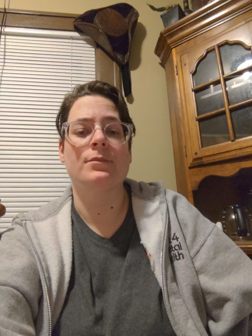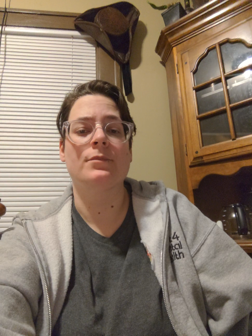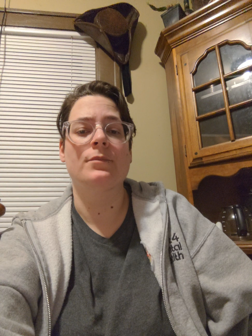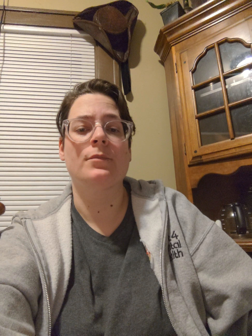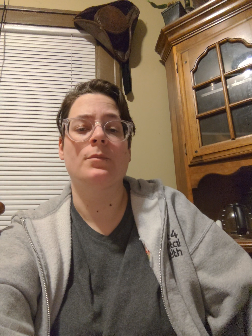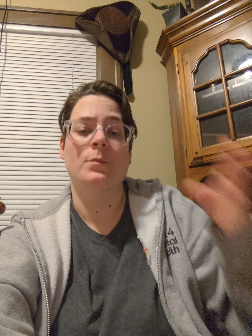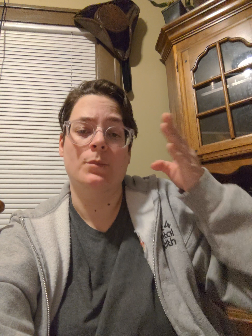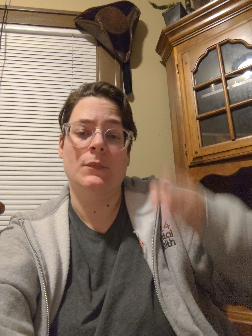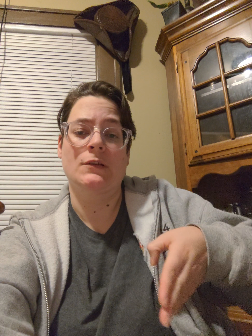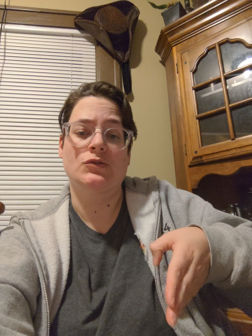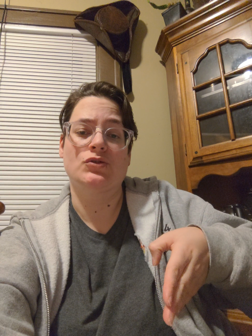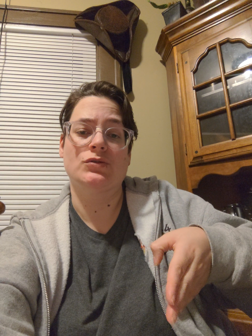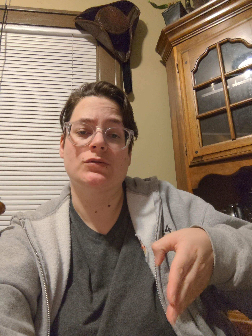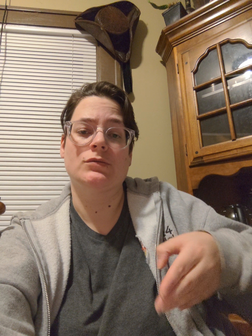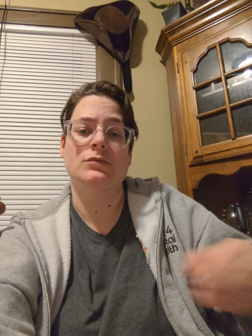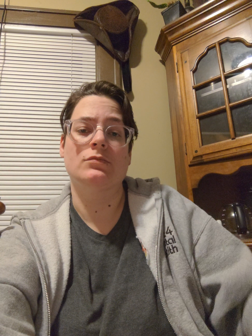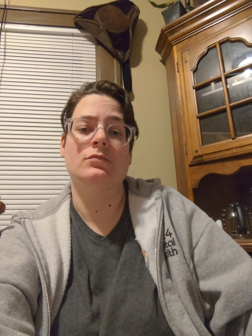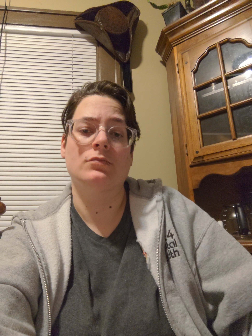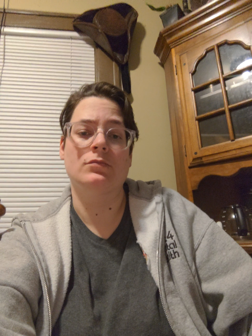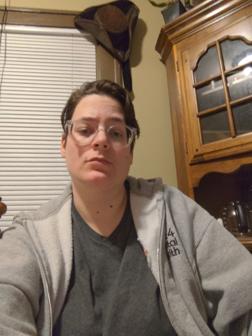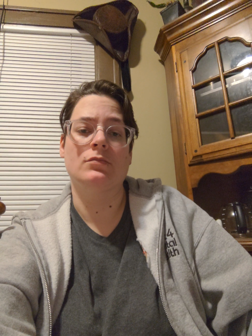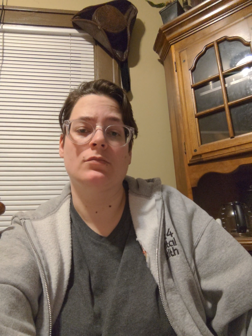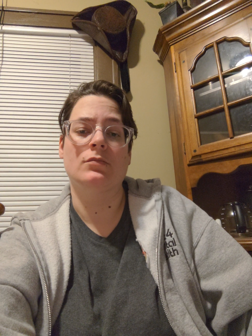person